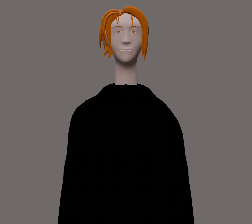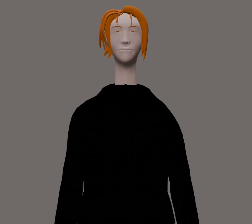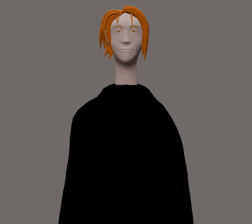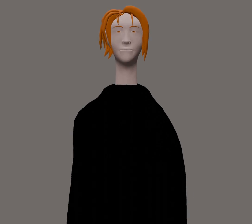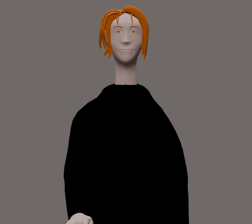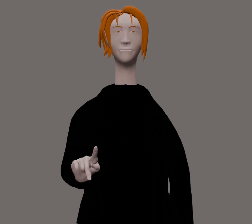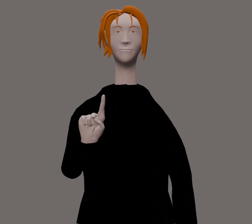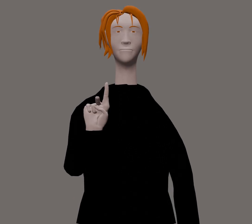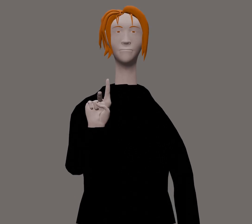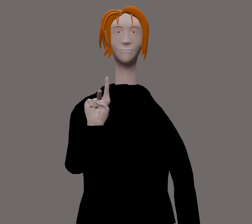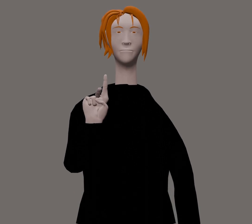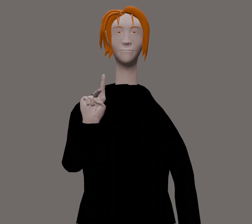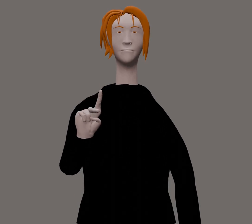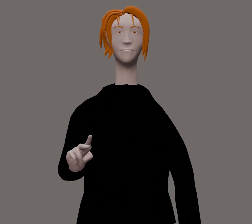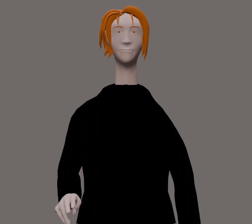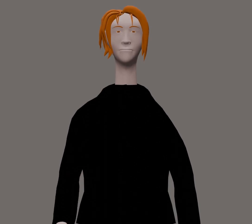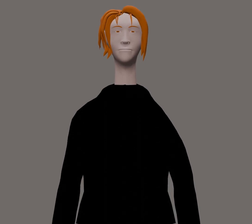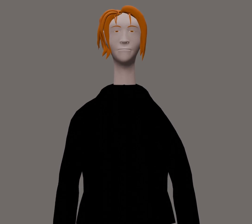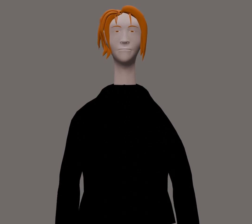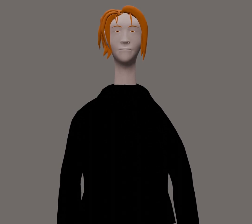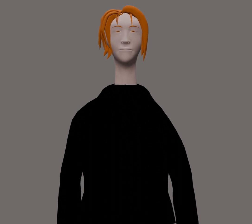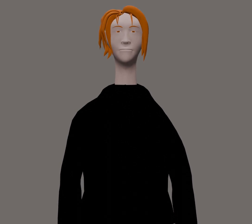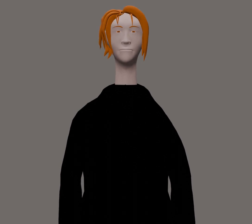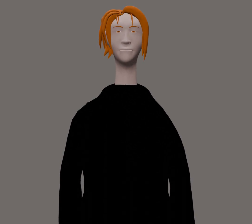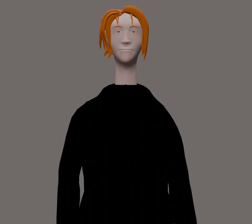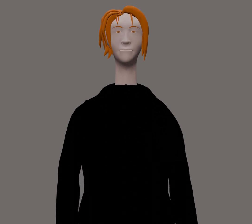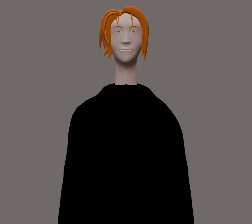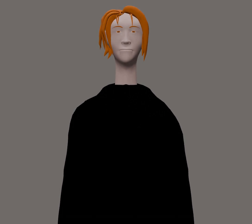K